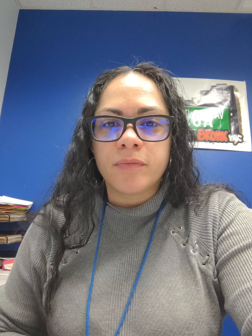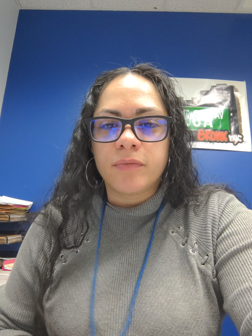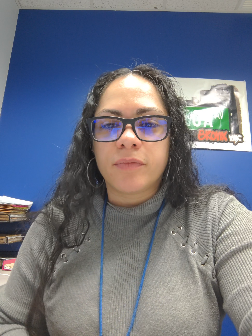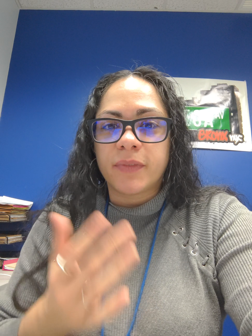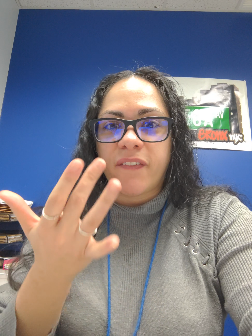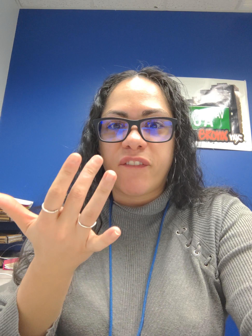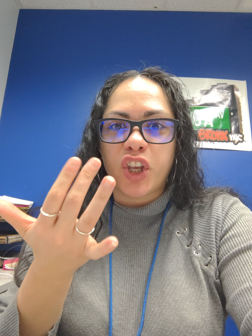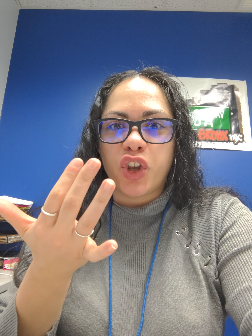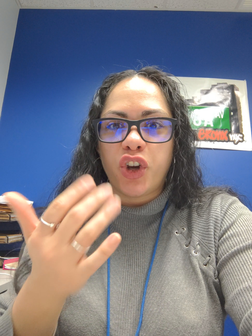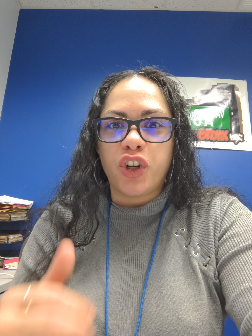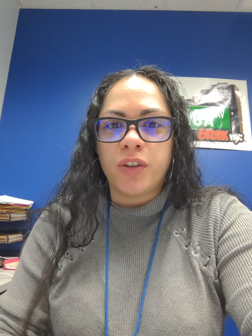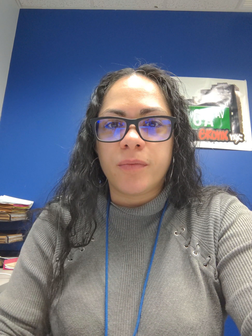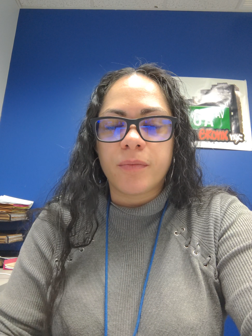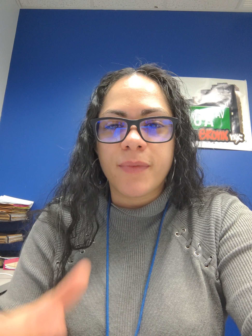finger